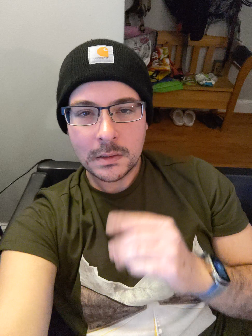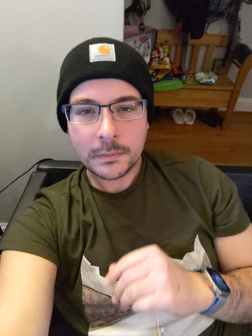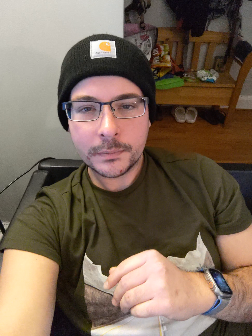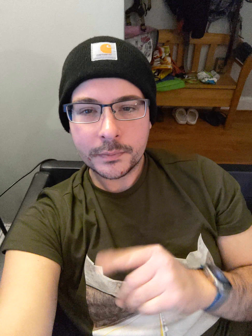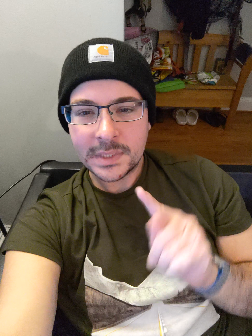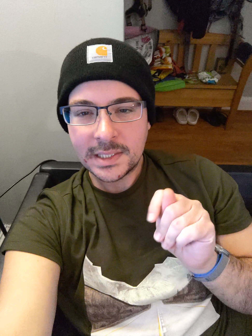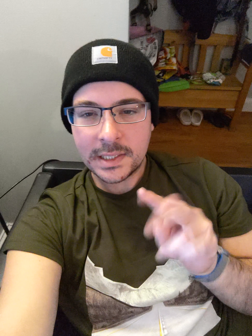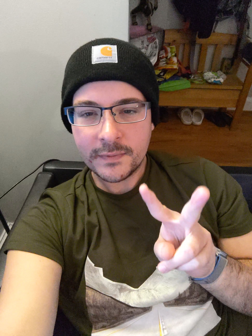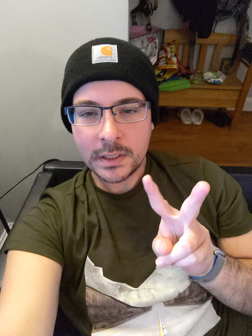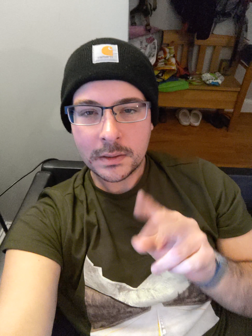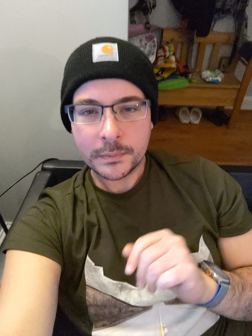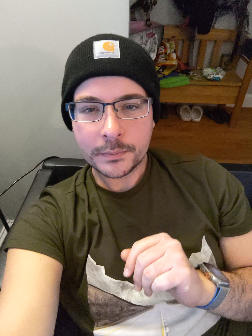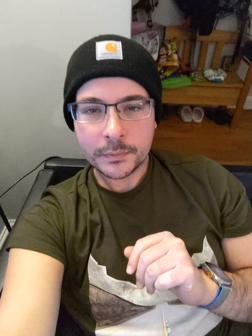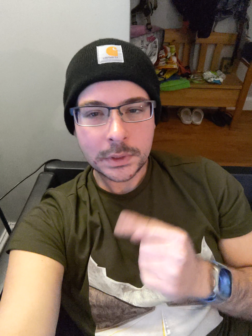TV